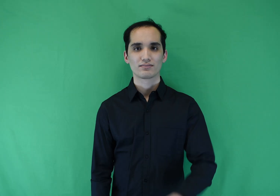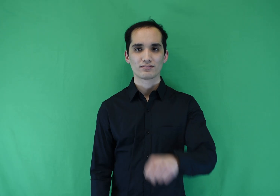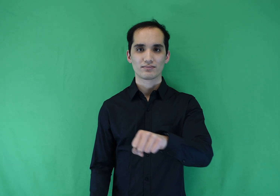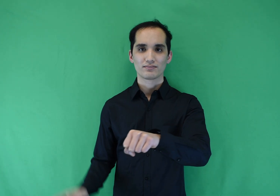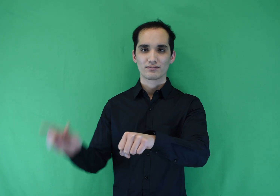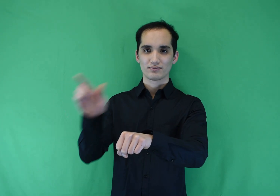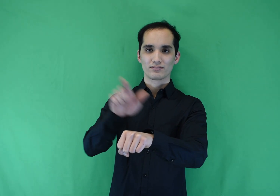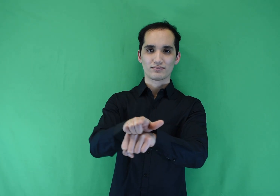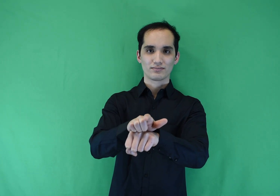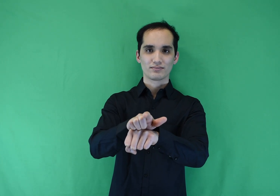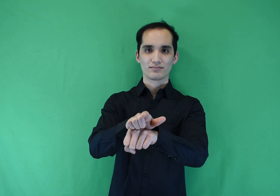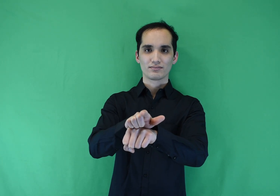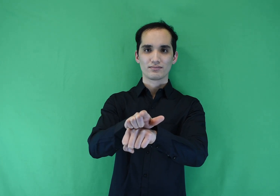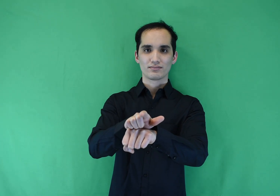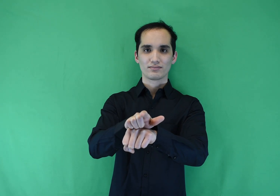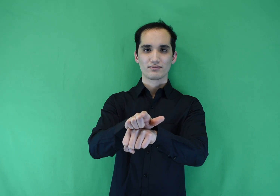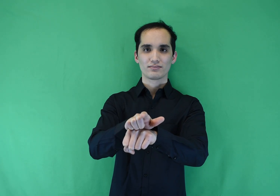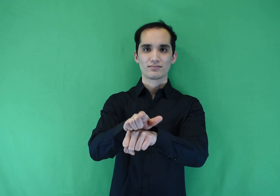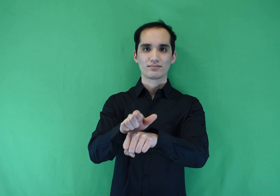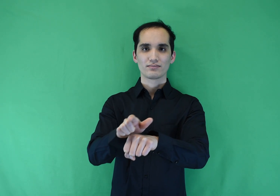especial